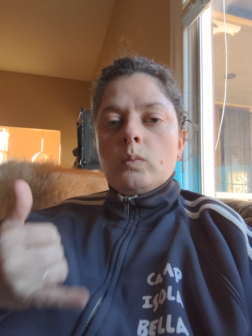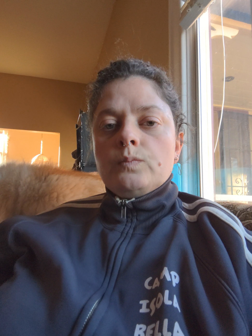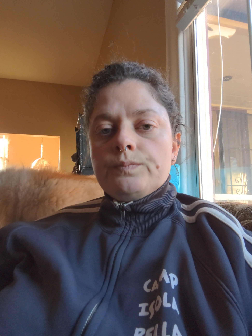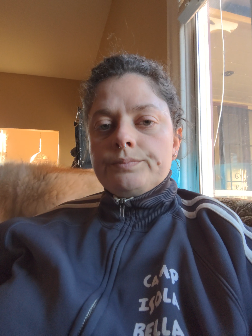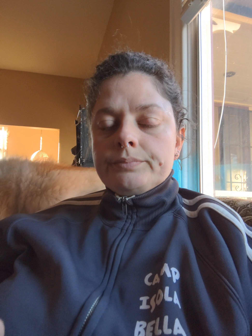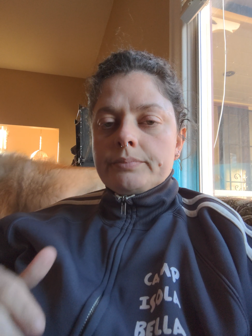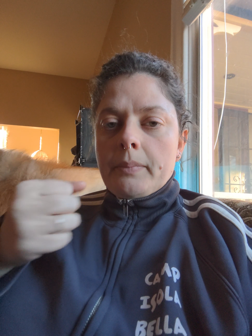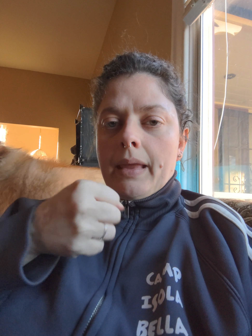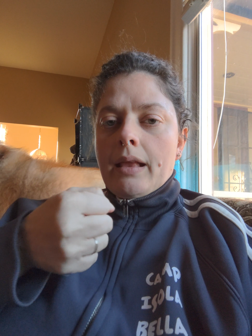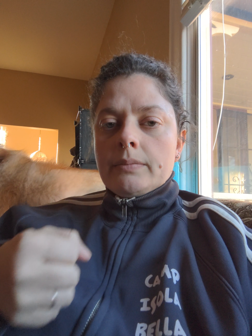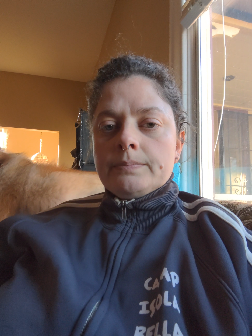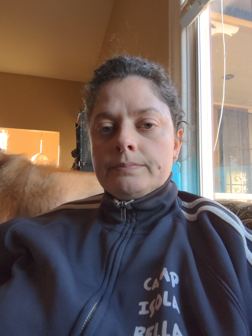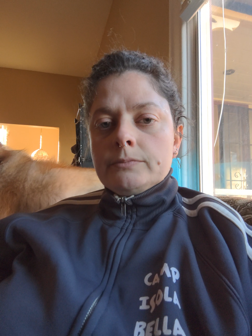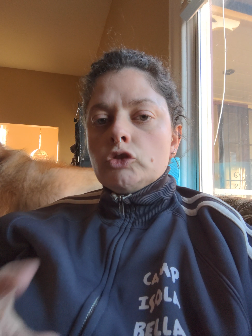make